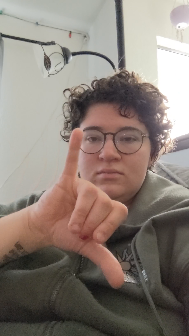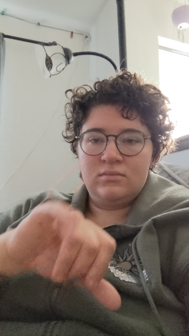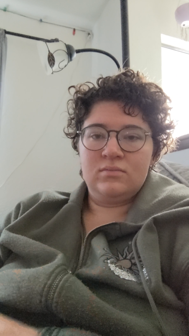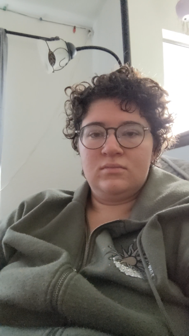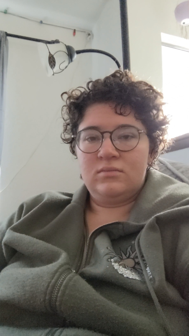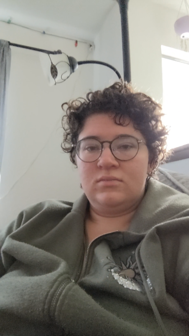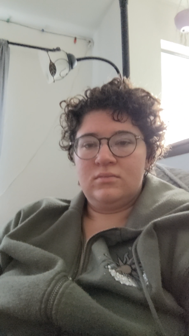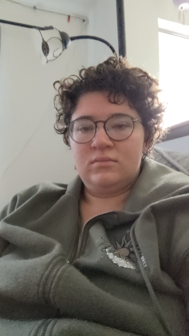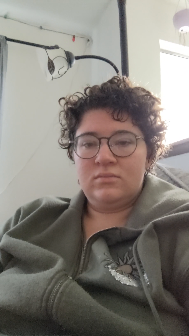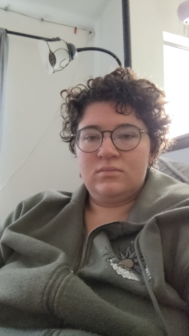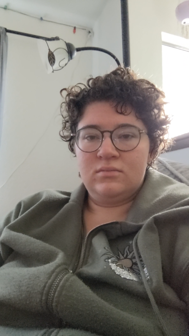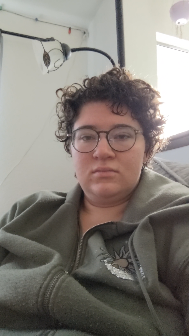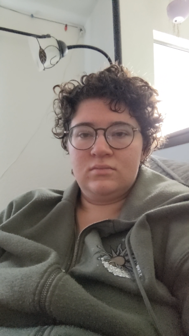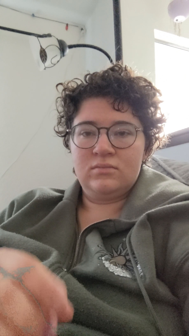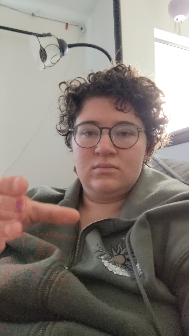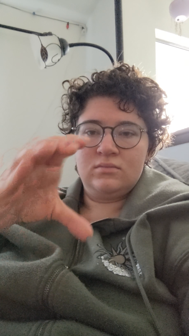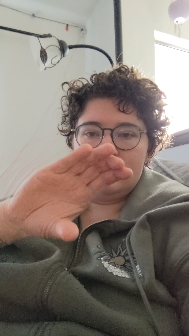pour